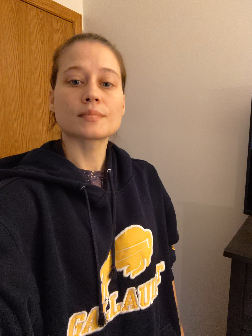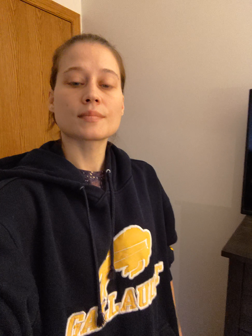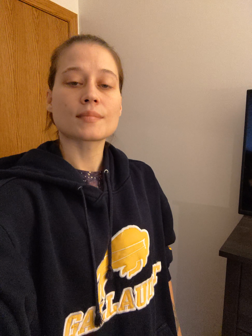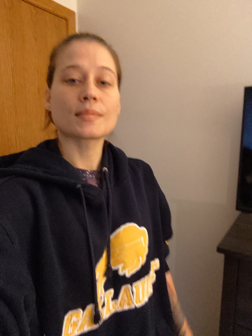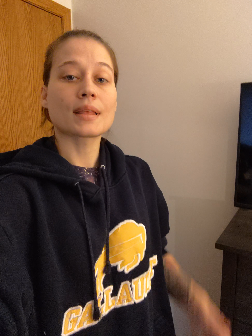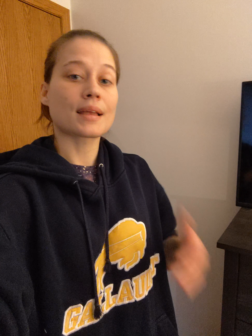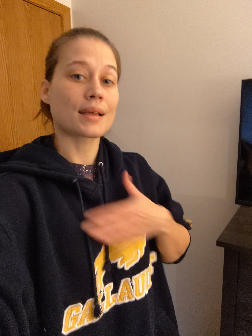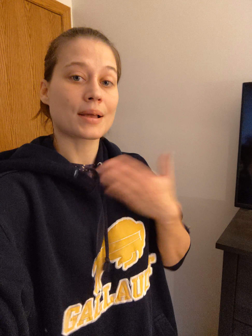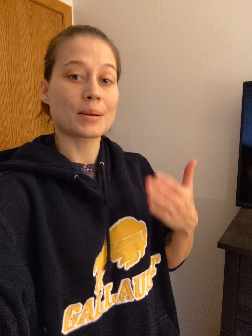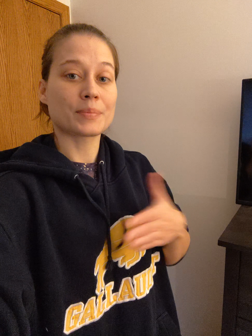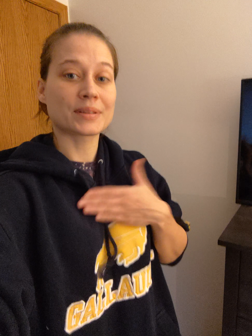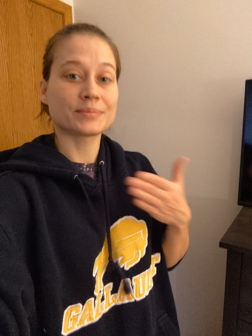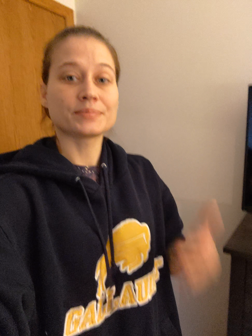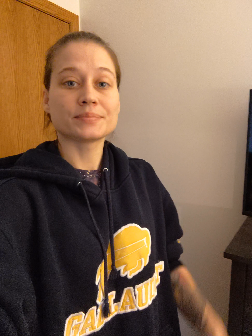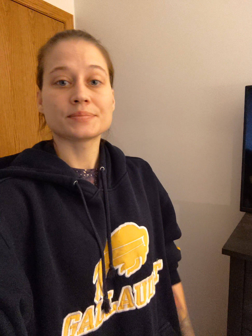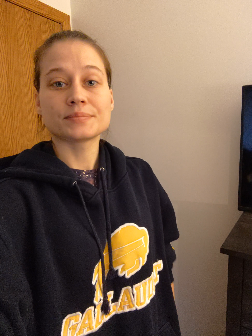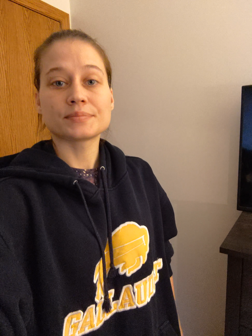happy